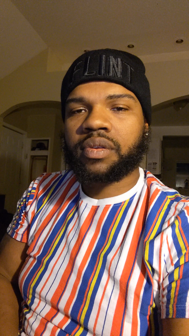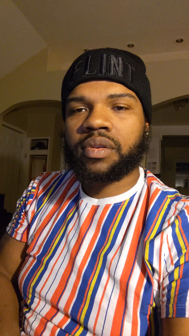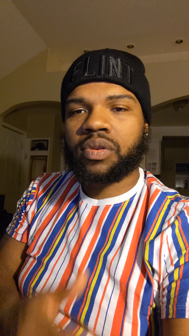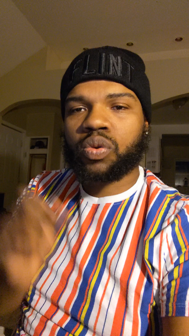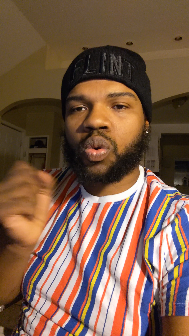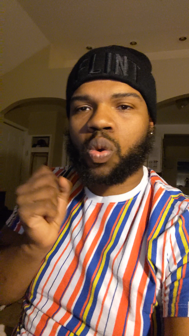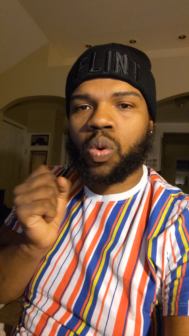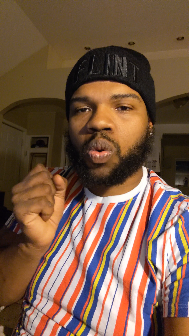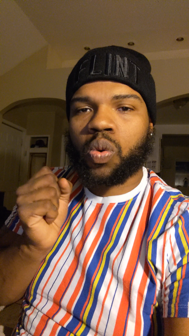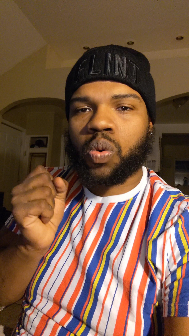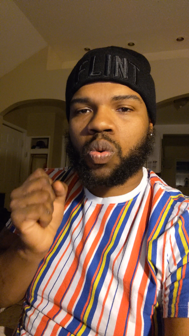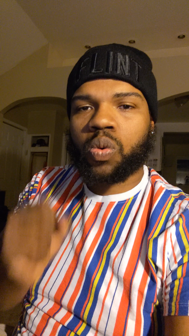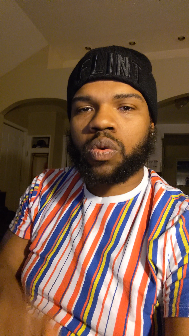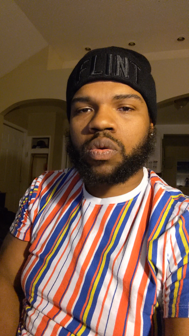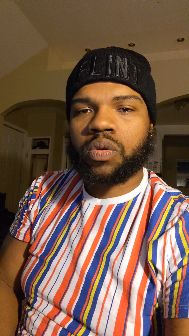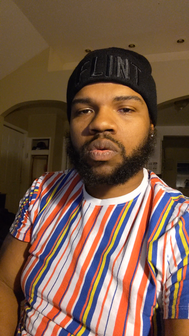cold